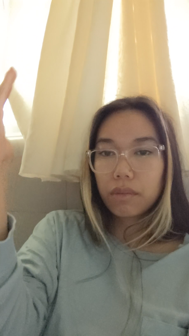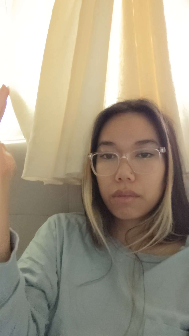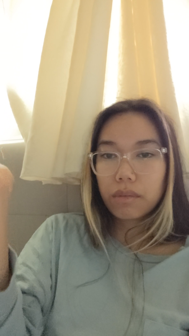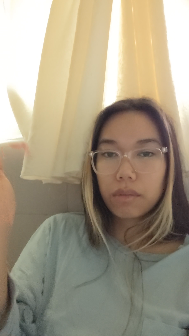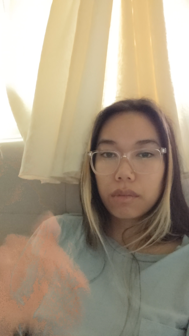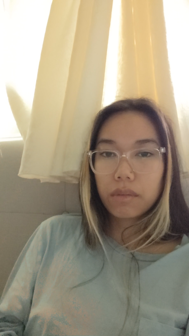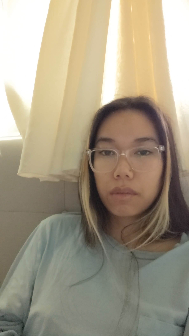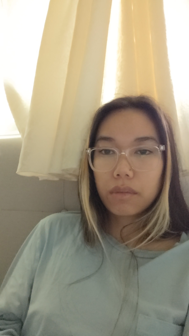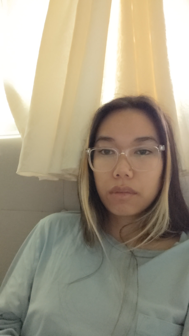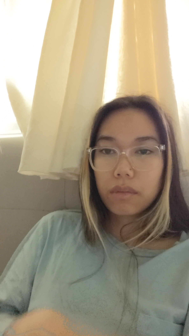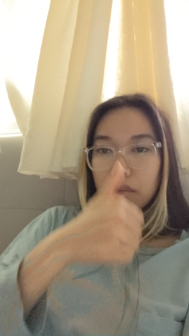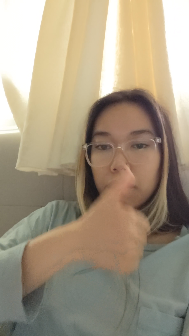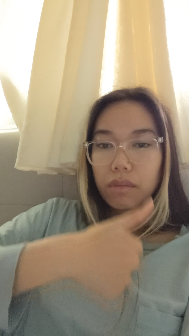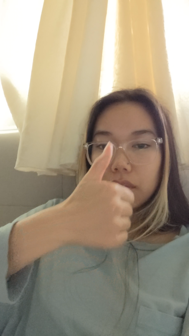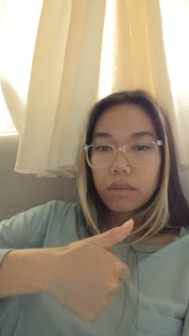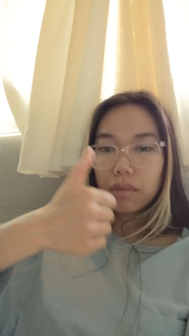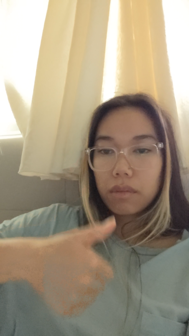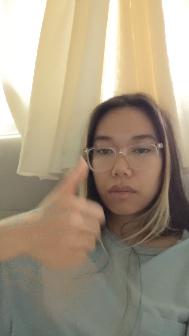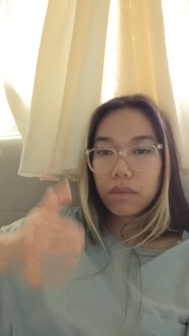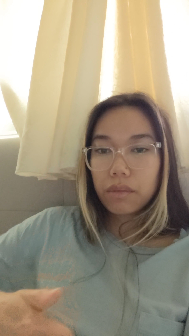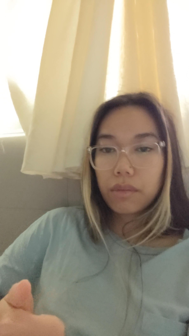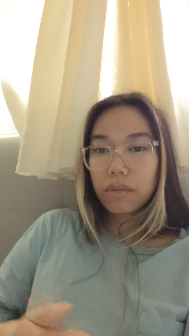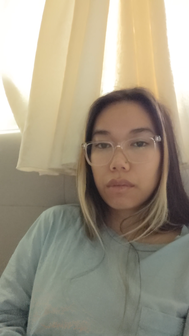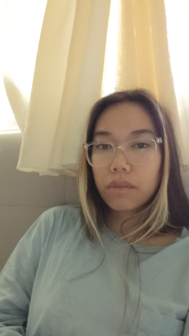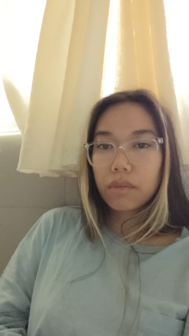each